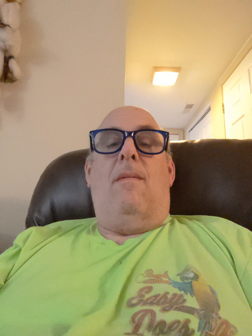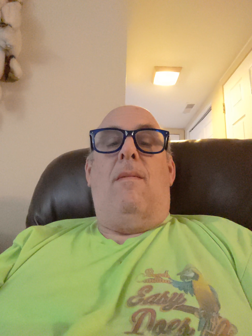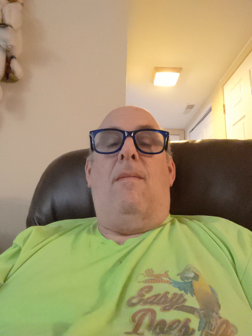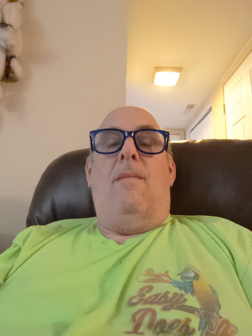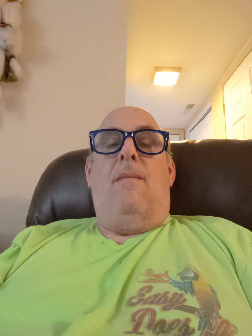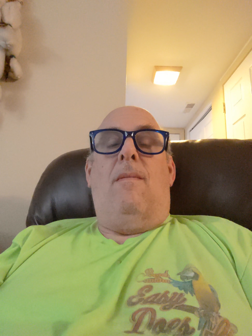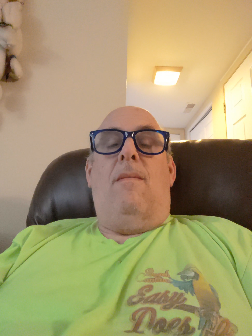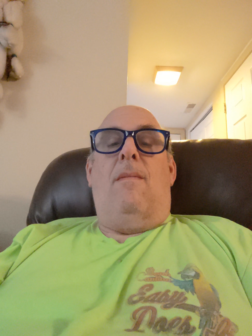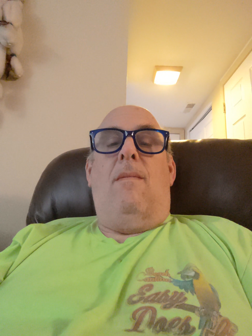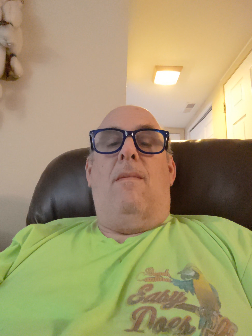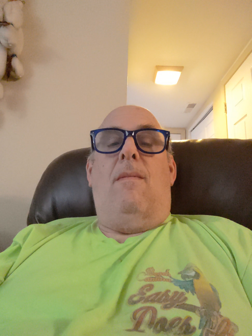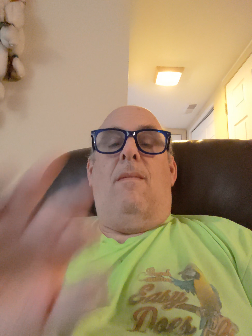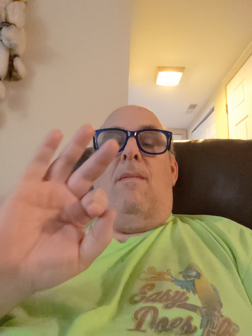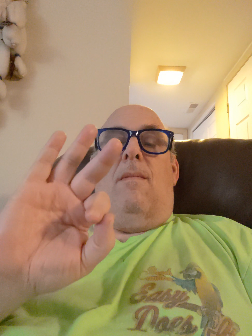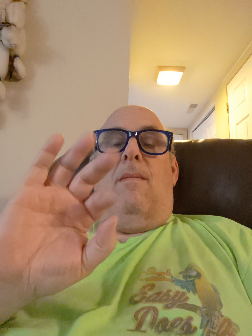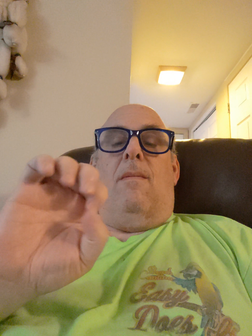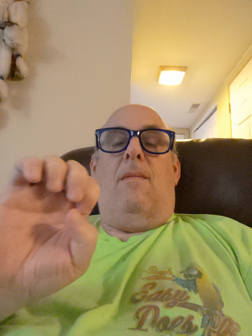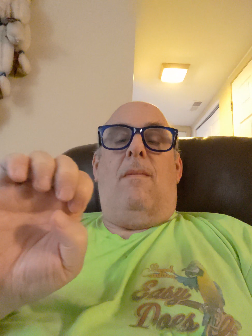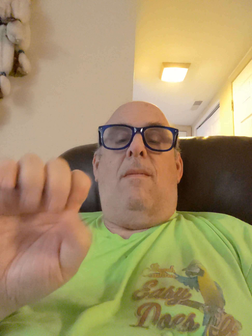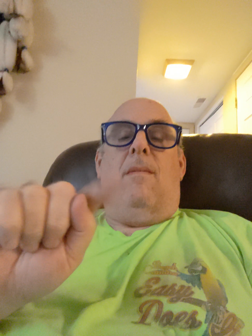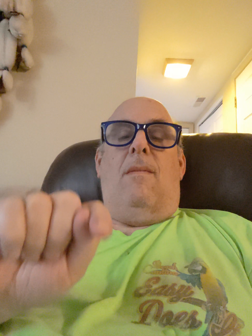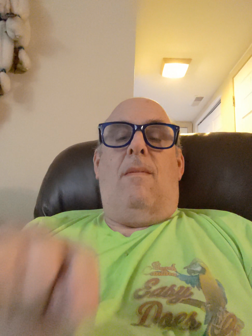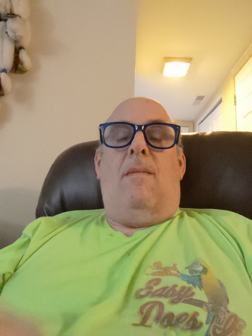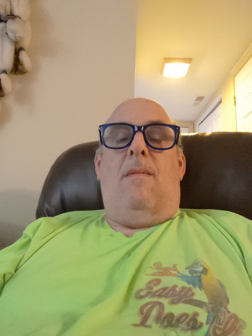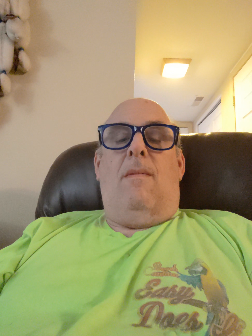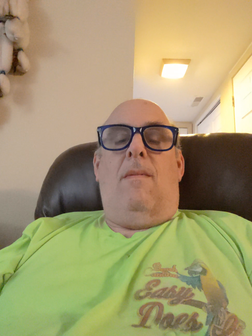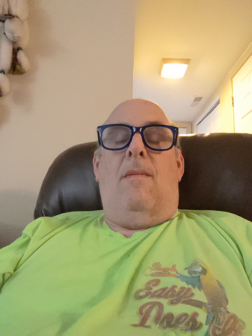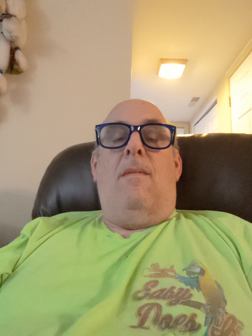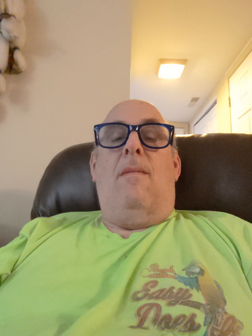feet